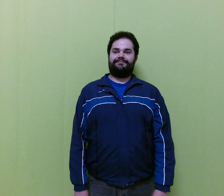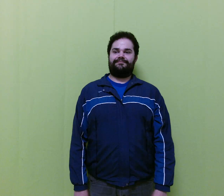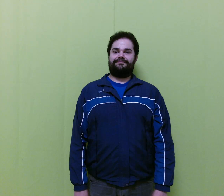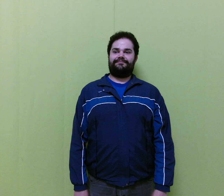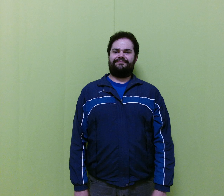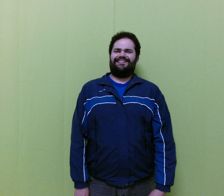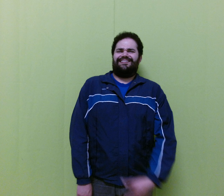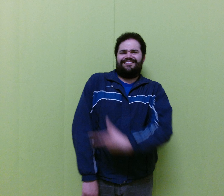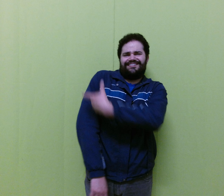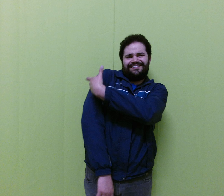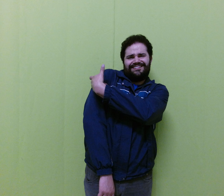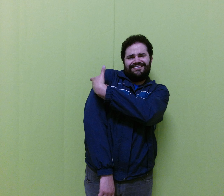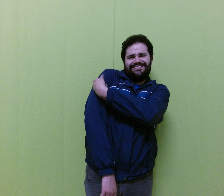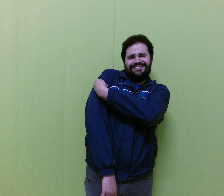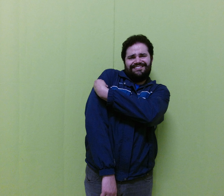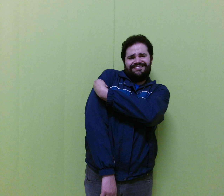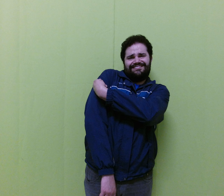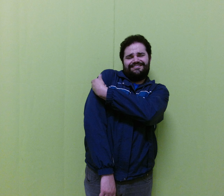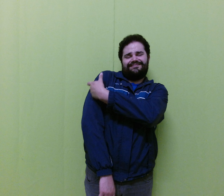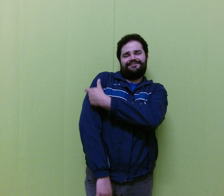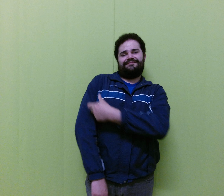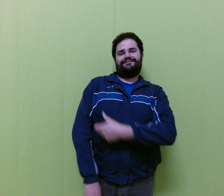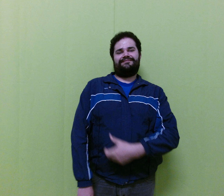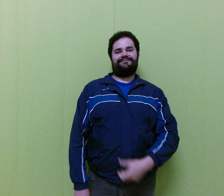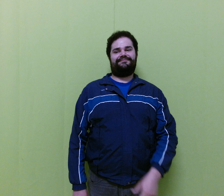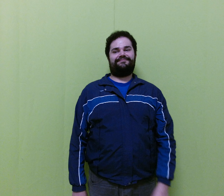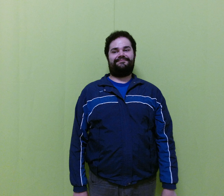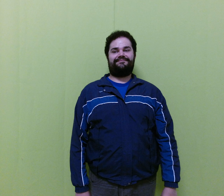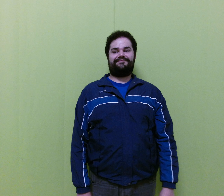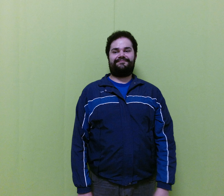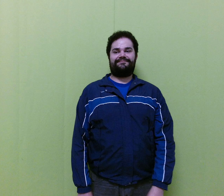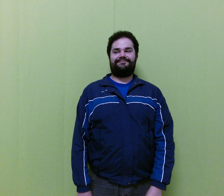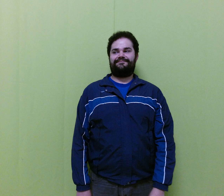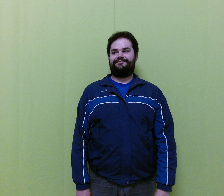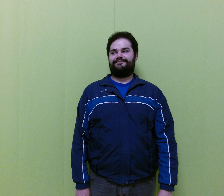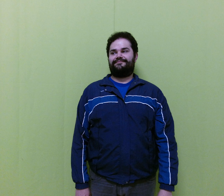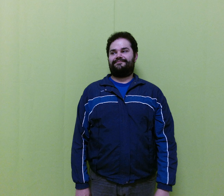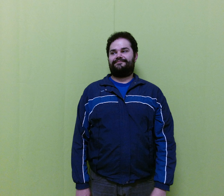vacina